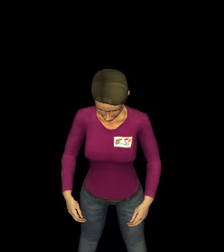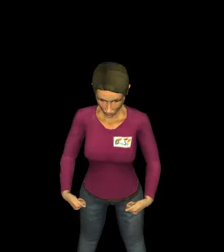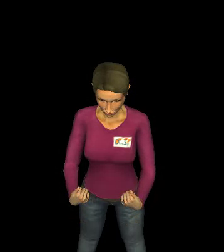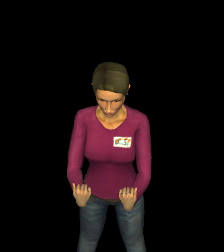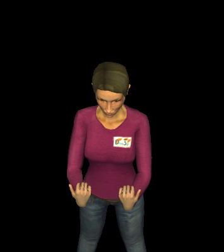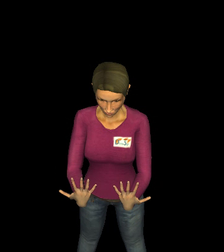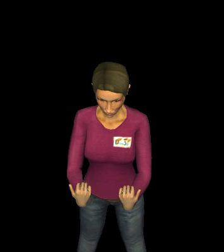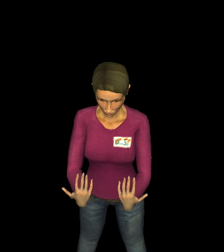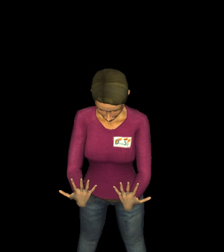كم